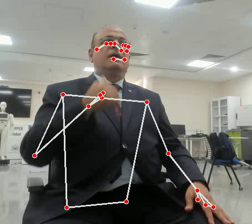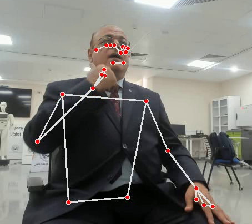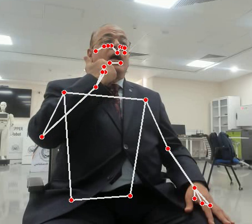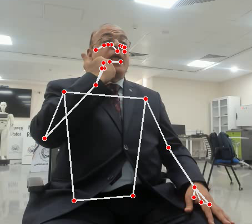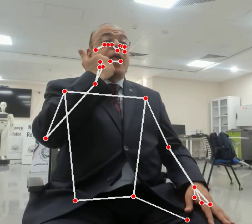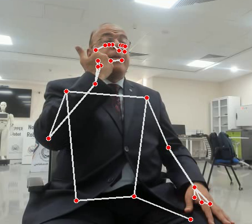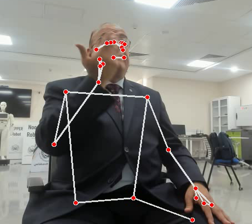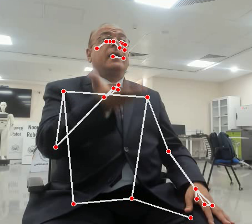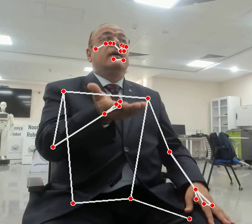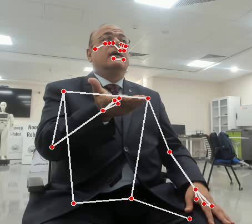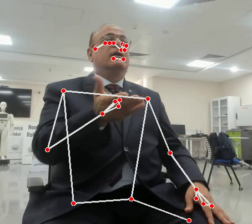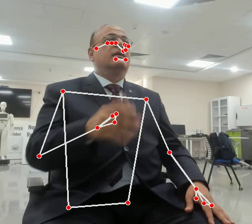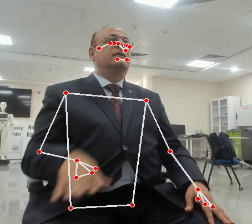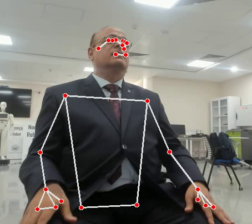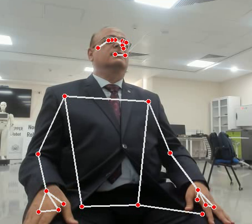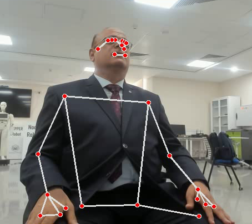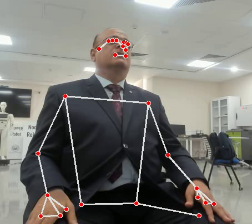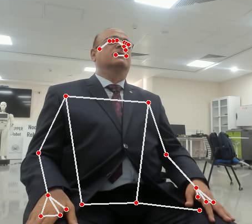3ieb